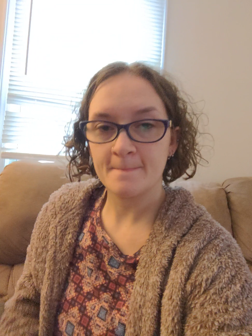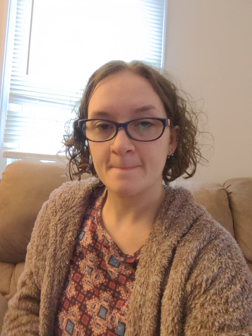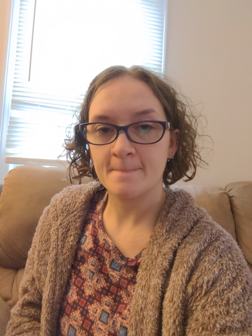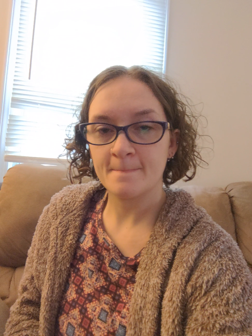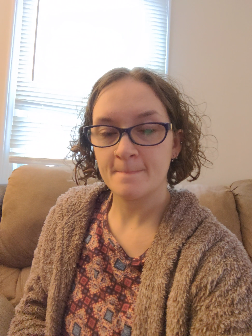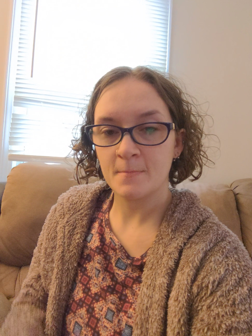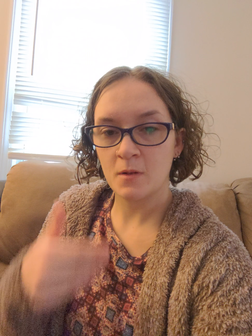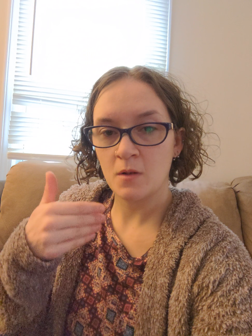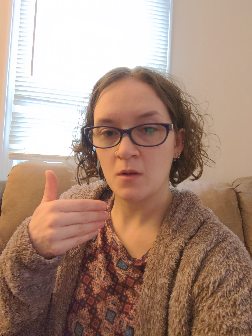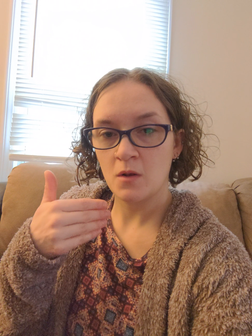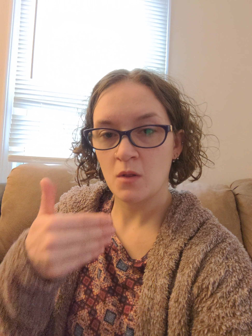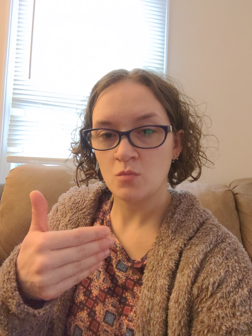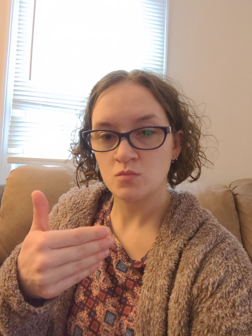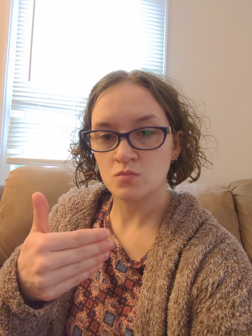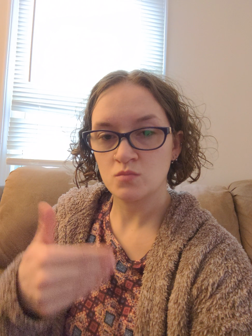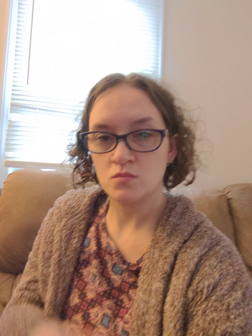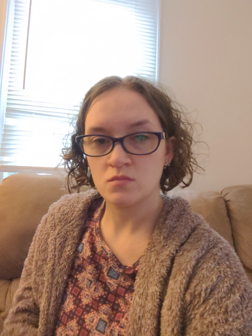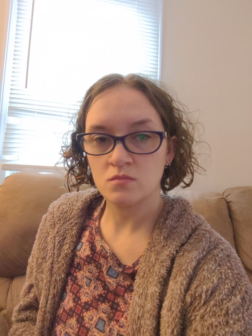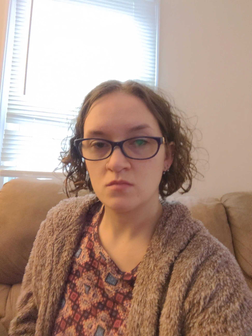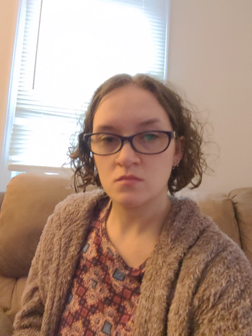close